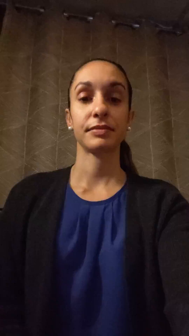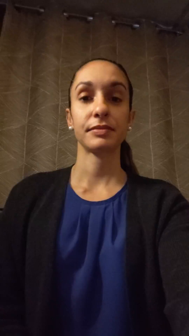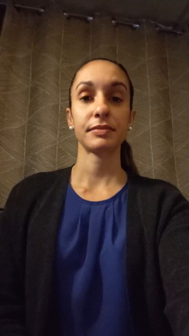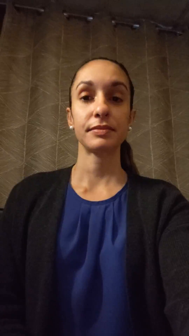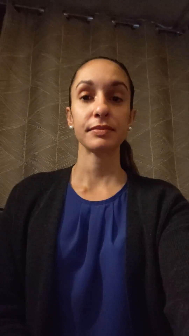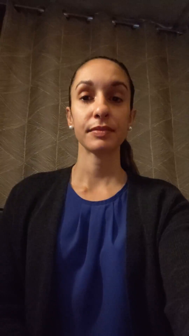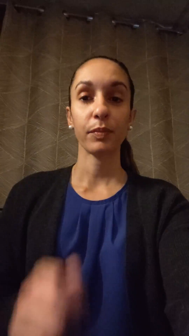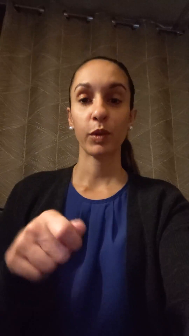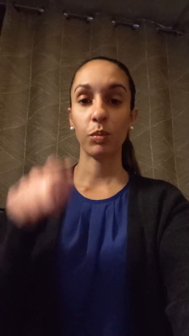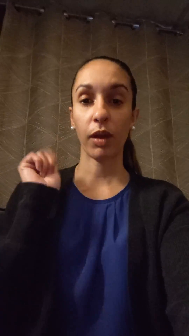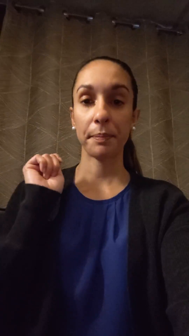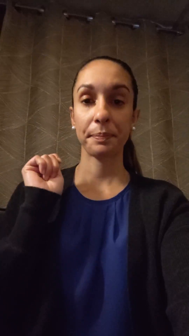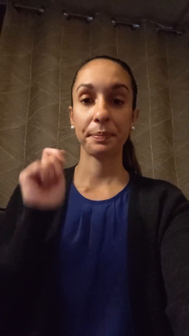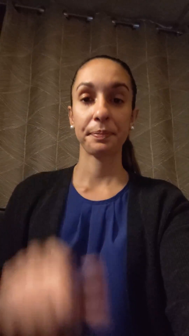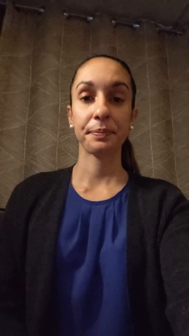rip